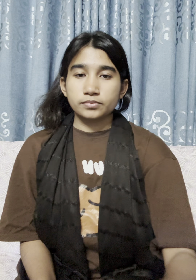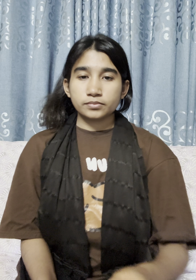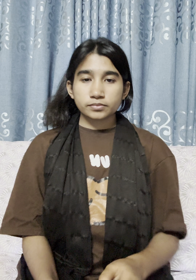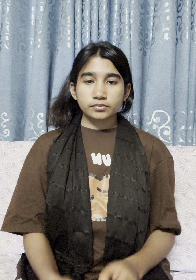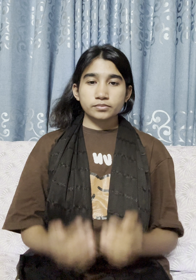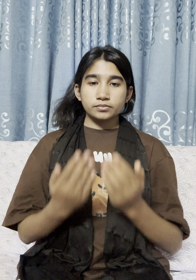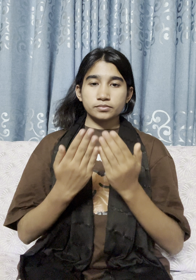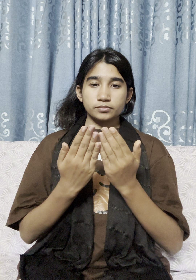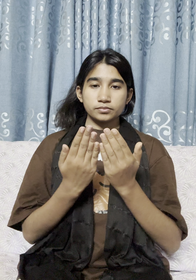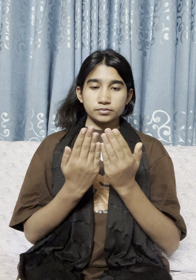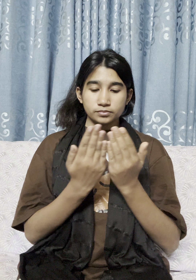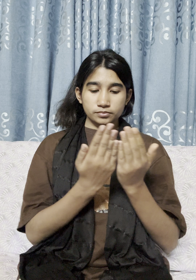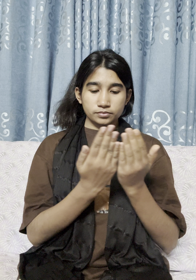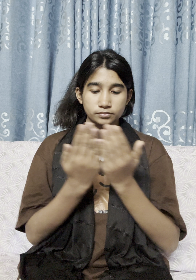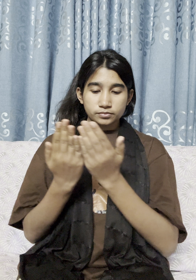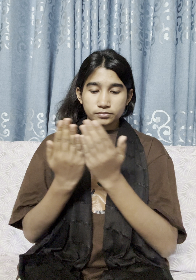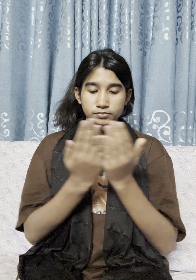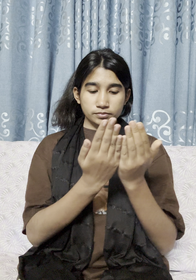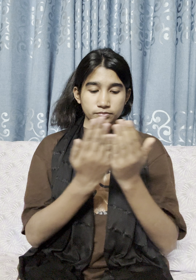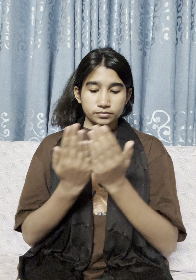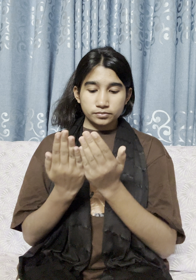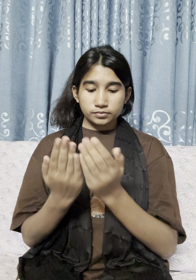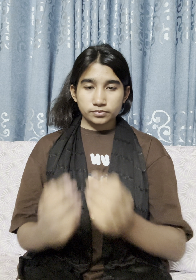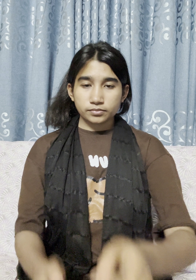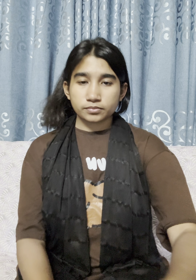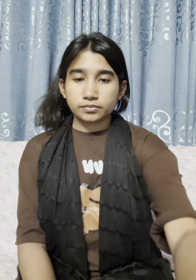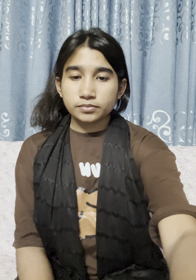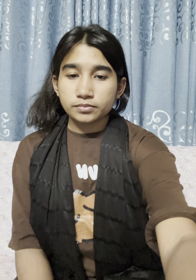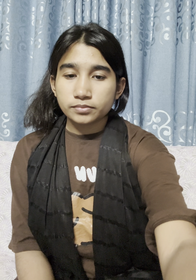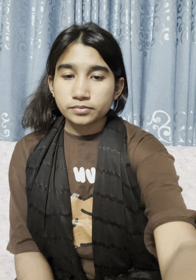পড়া